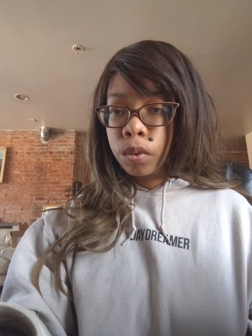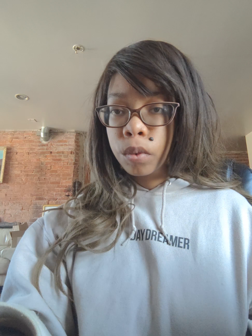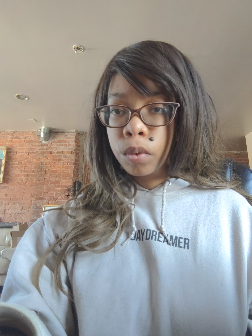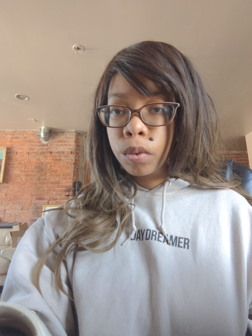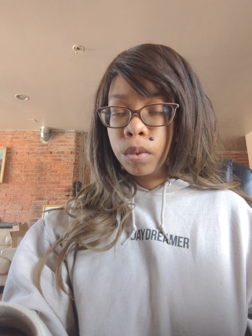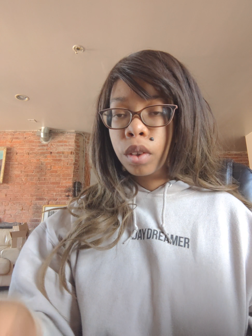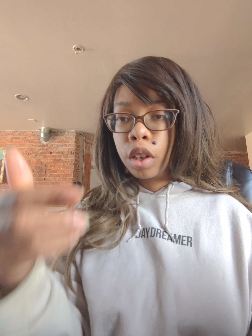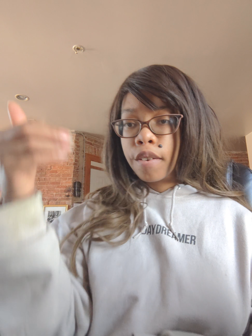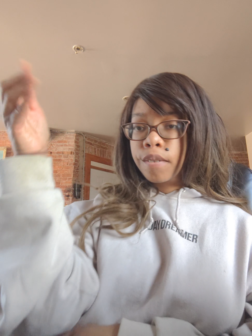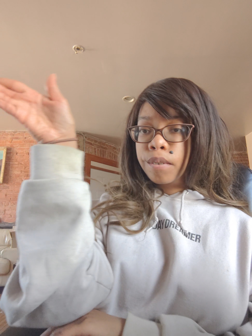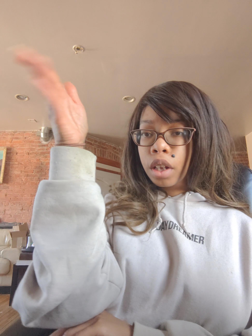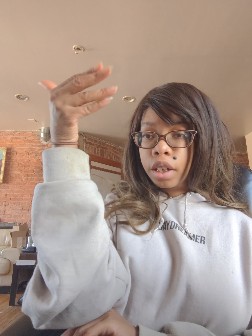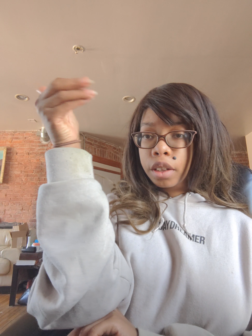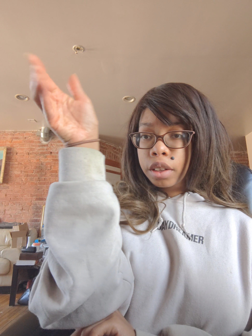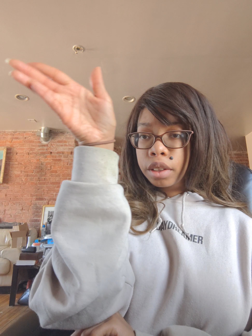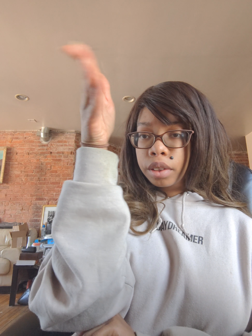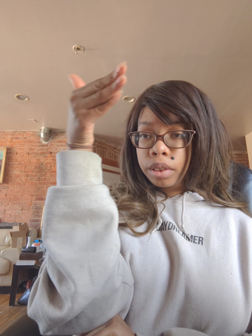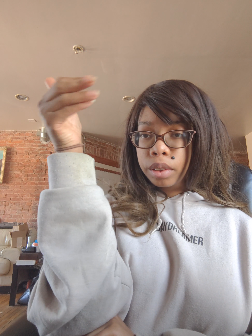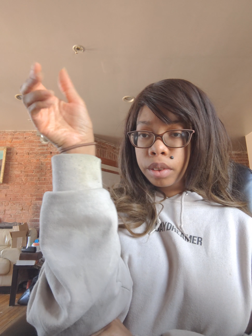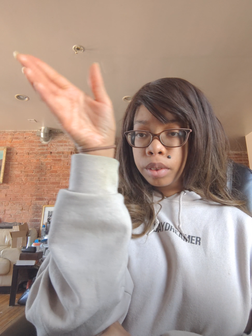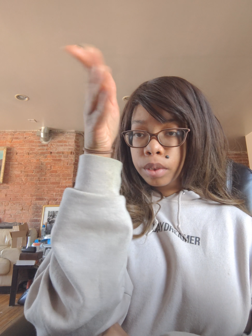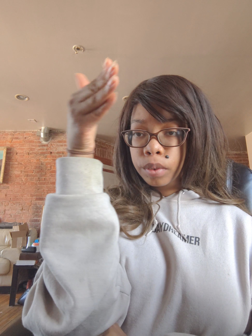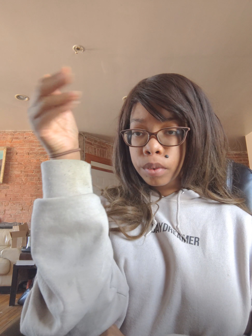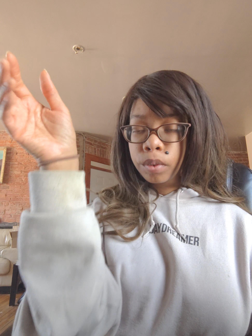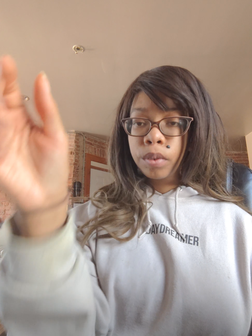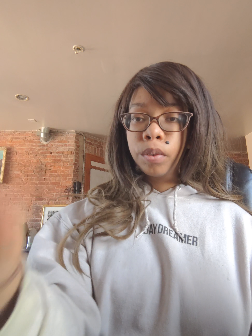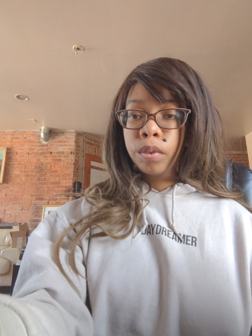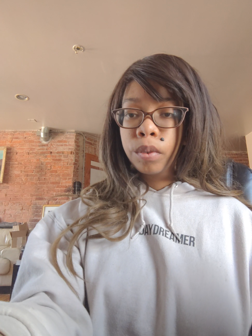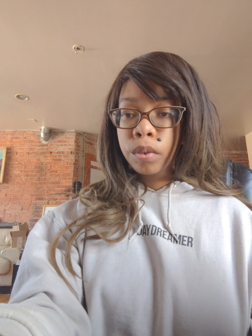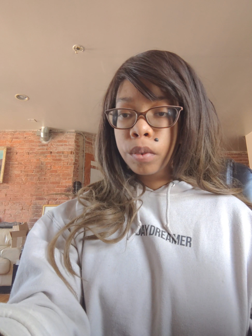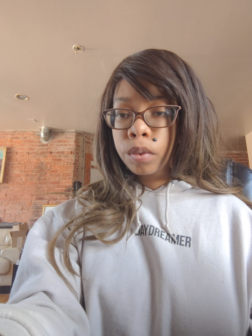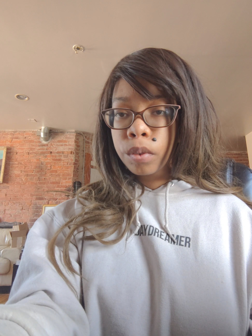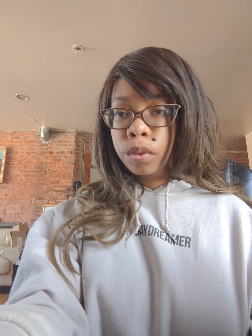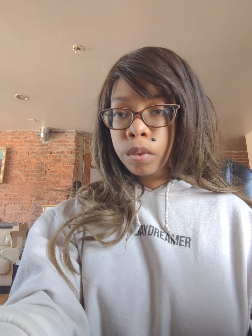flag